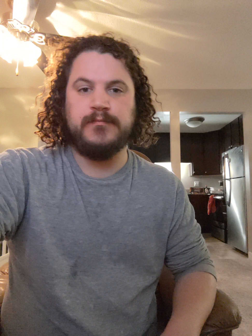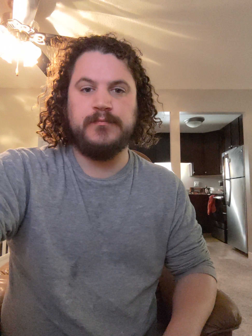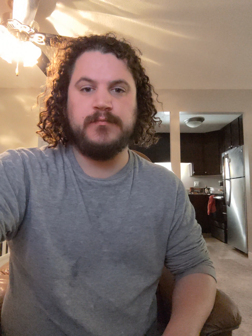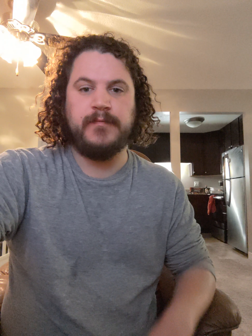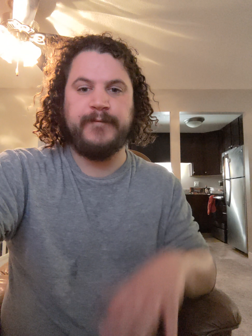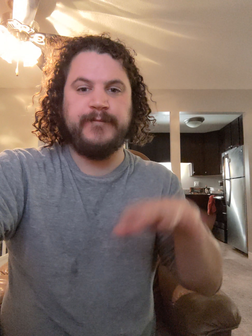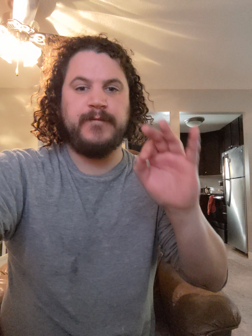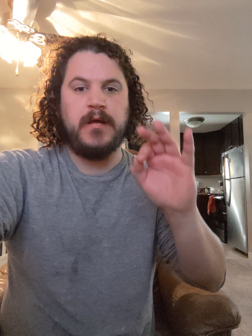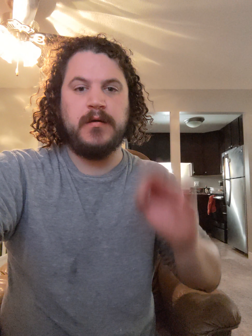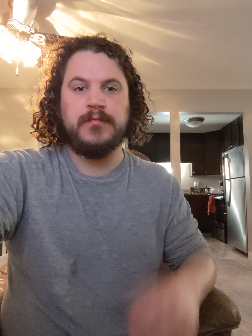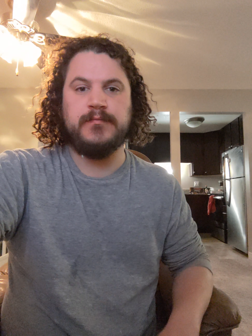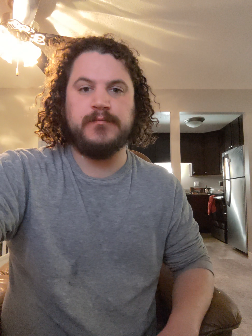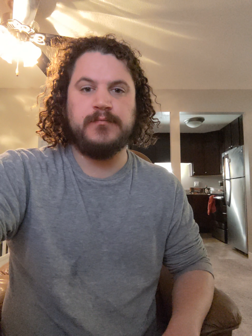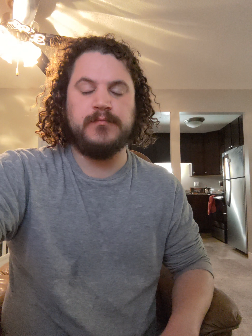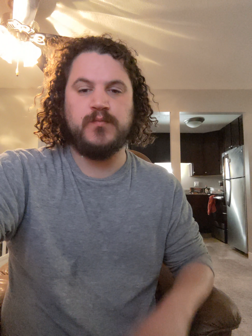find